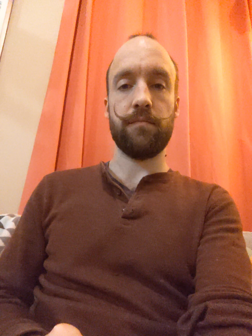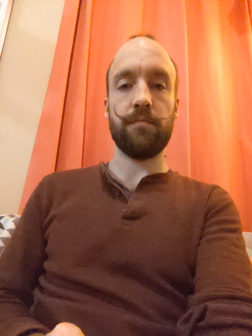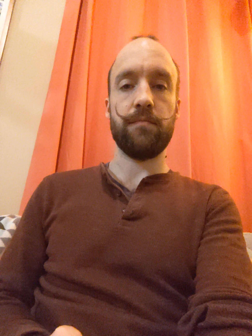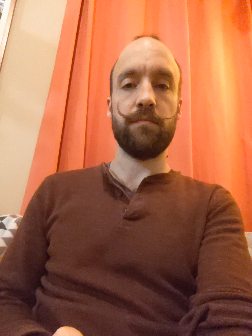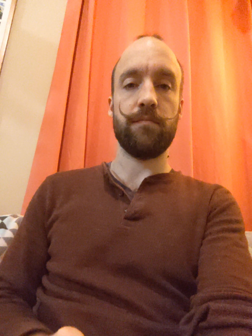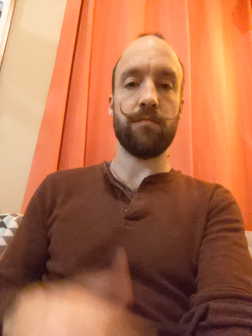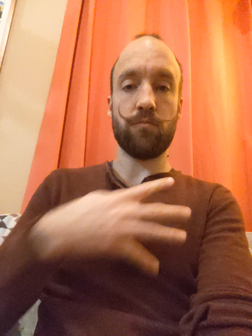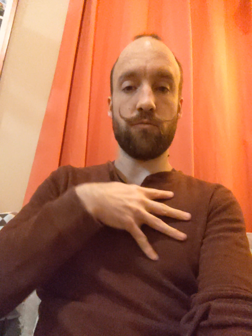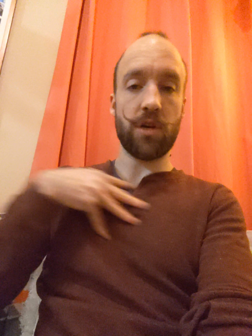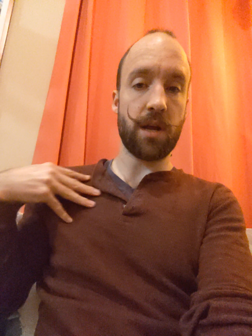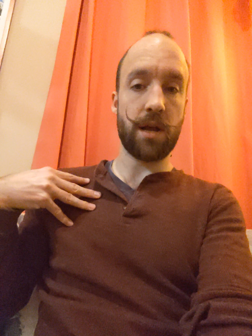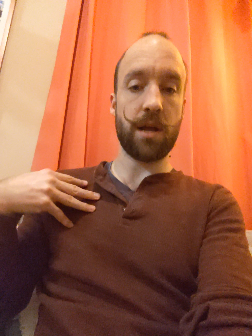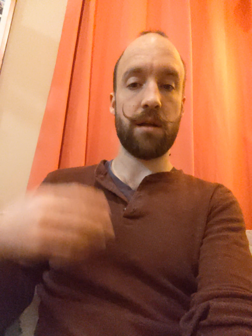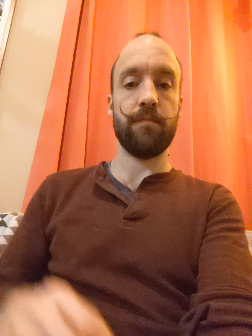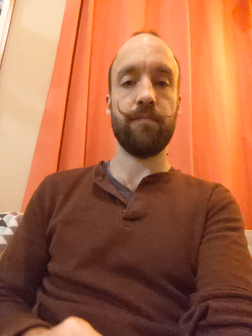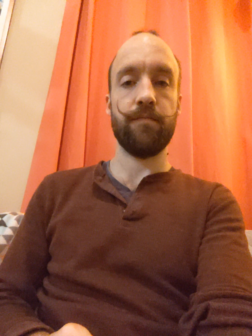zebra